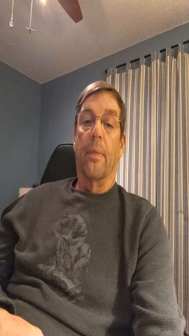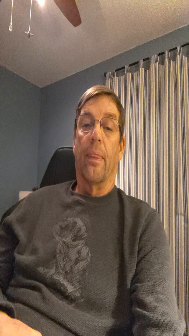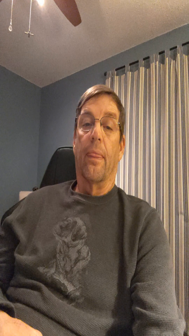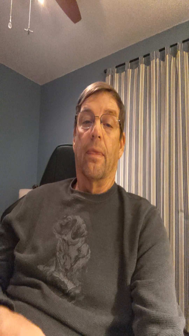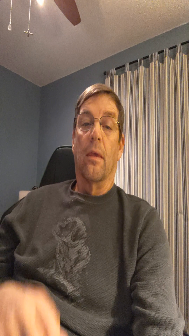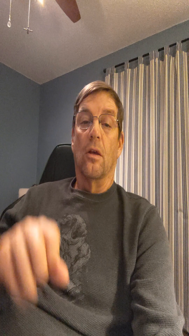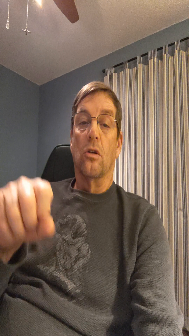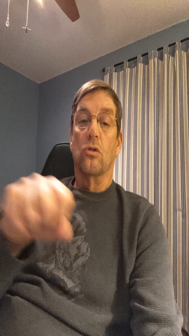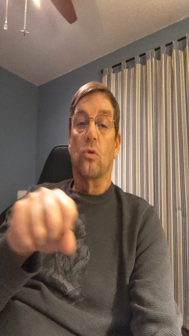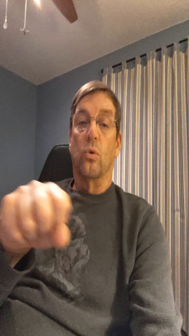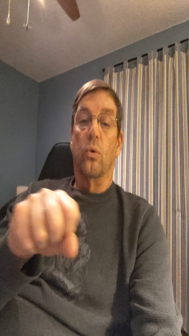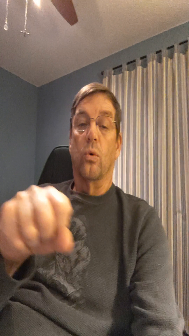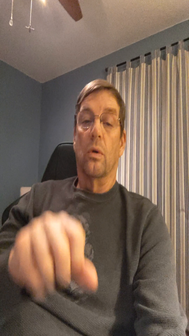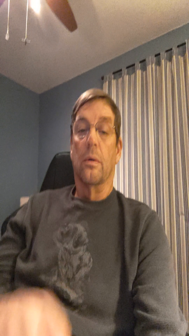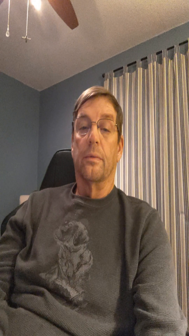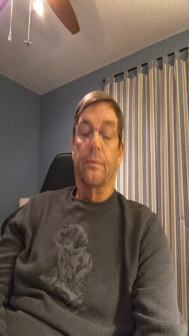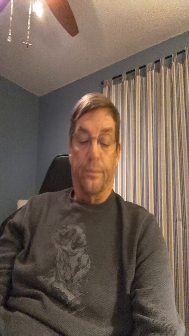shoe